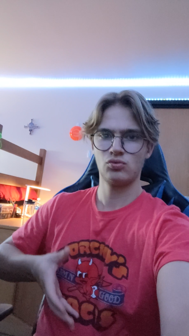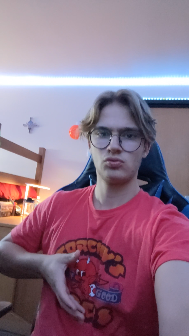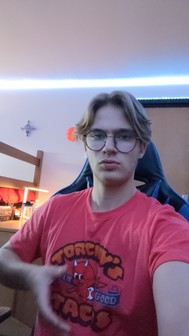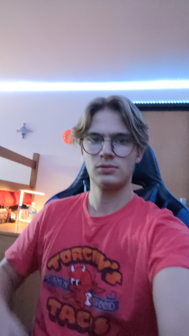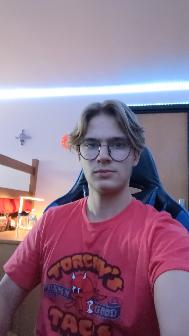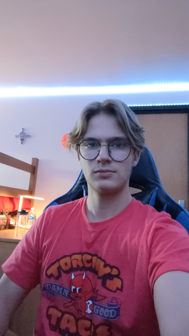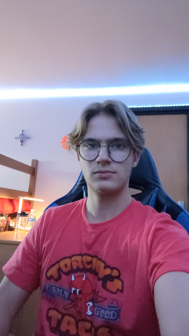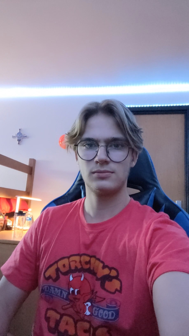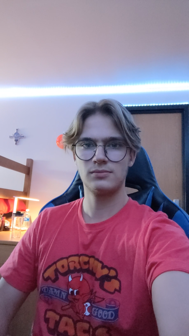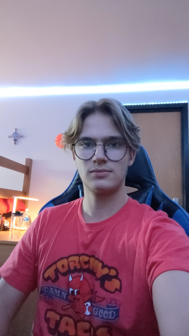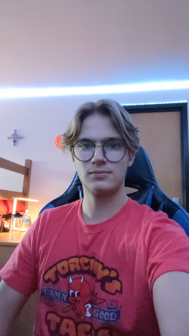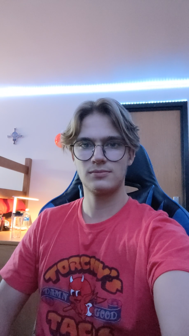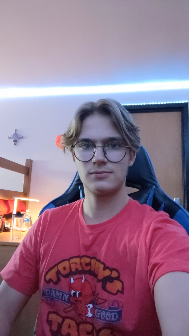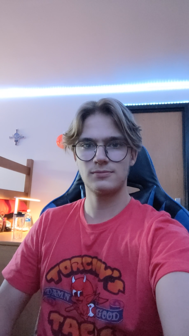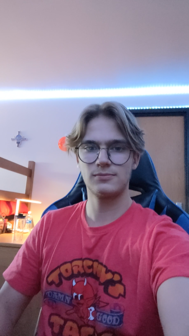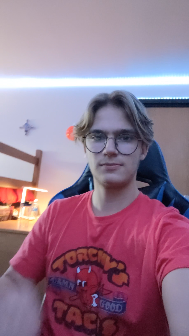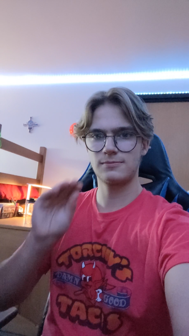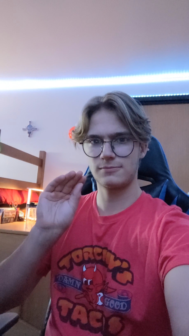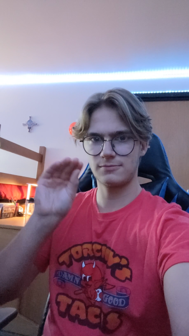put